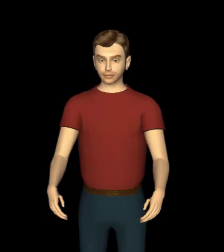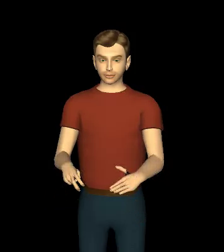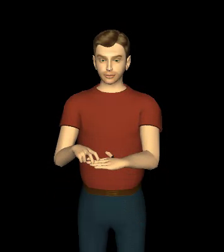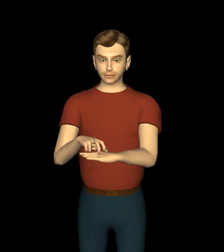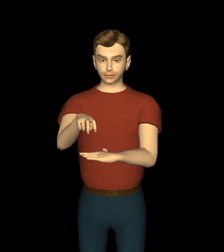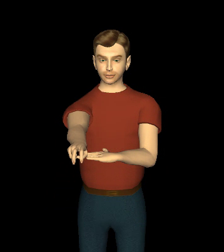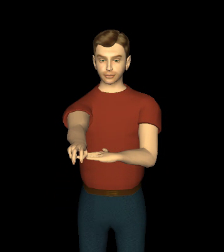يقفز